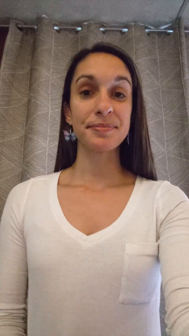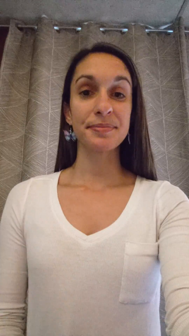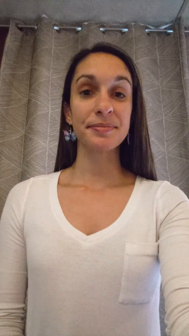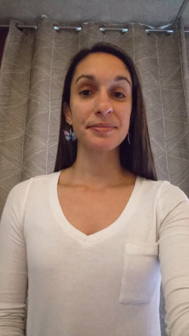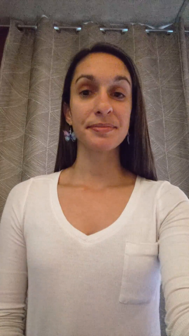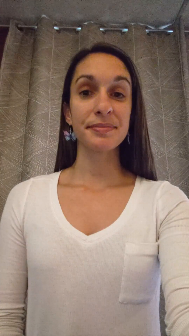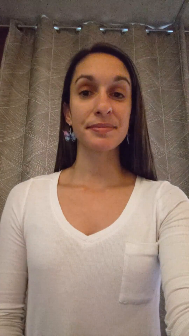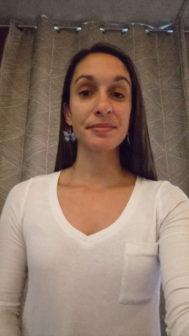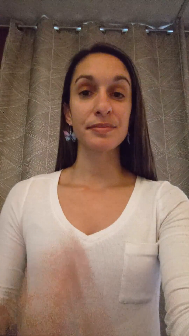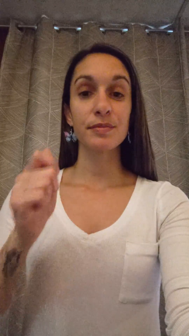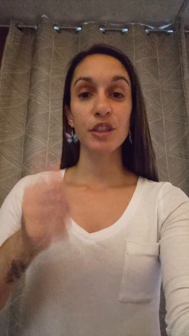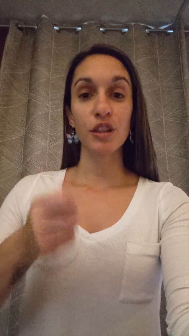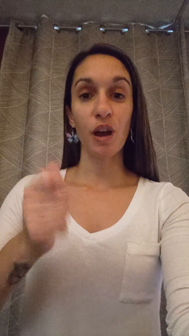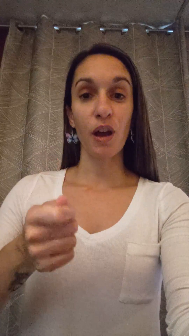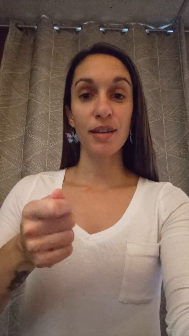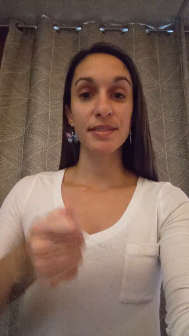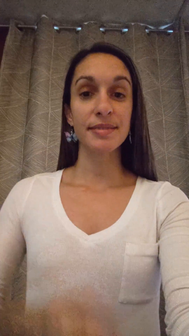cart